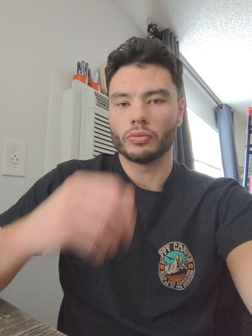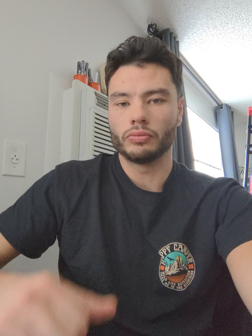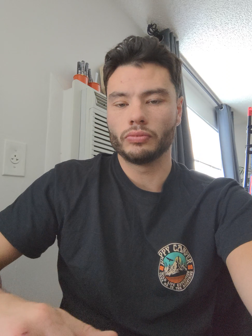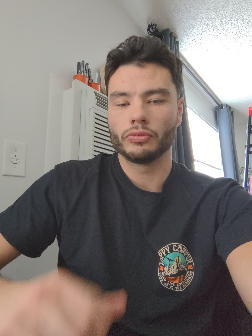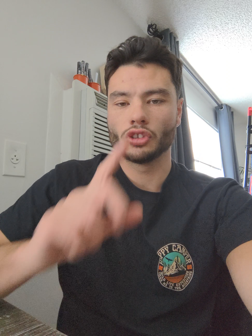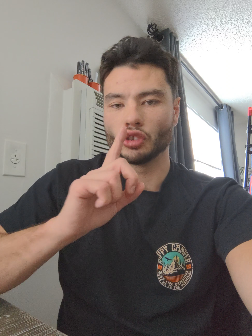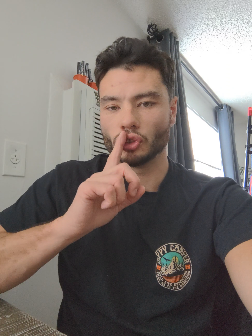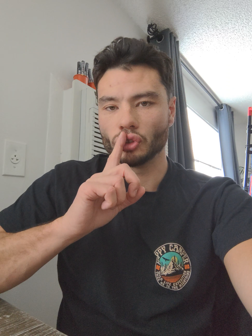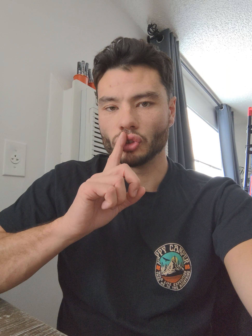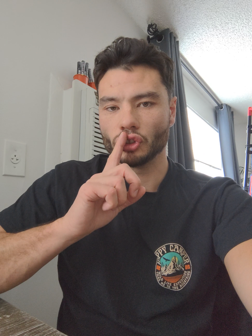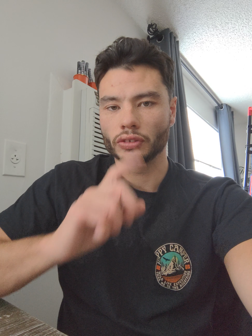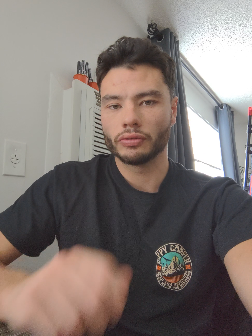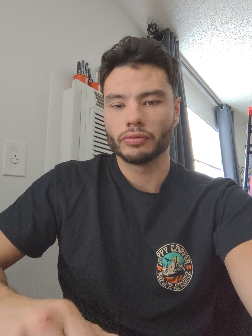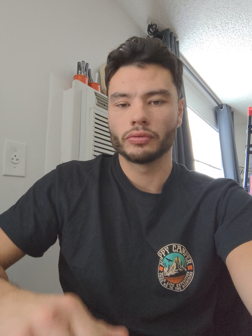shhh